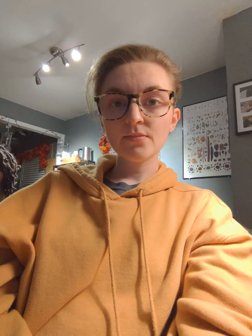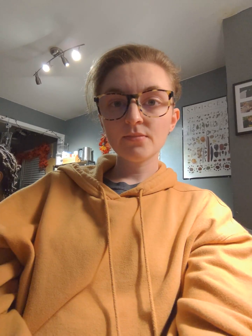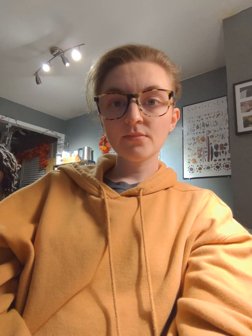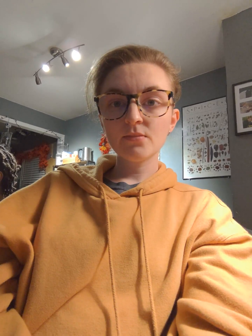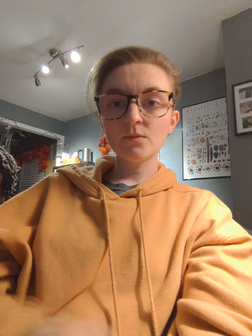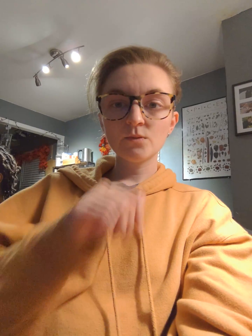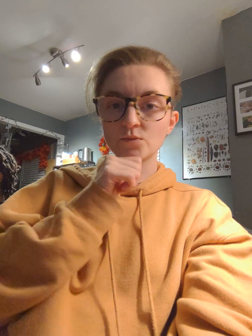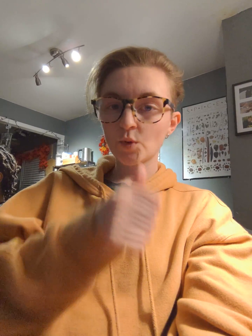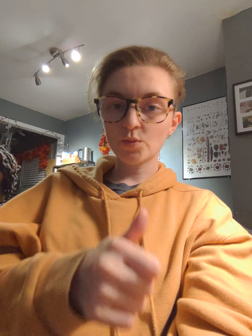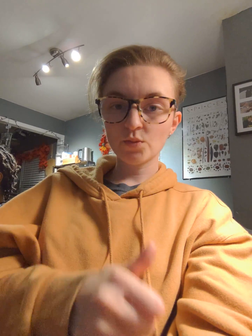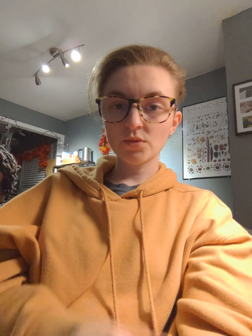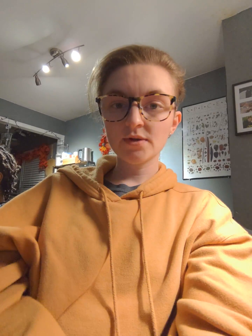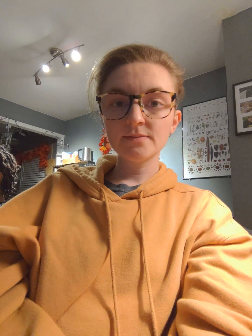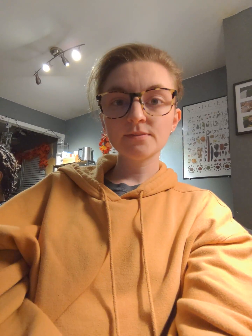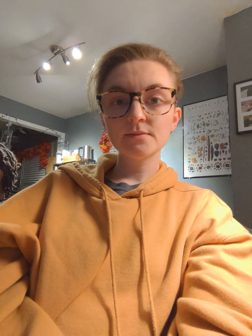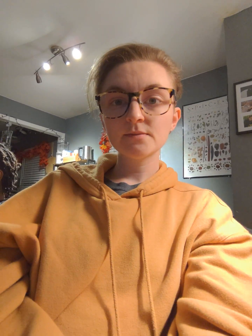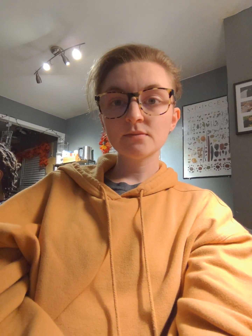don't